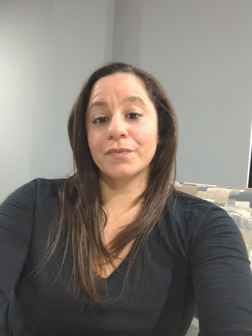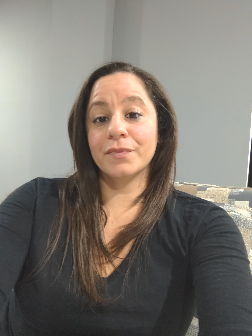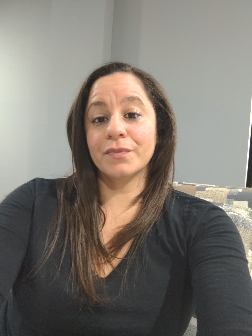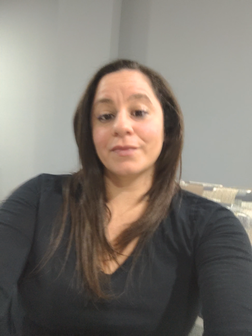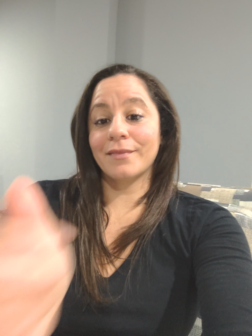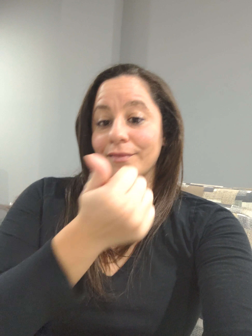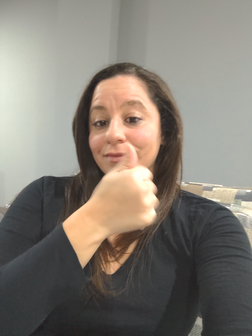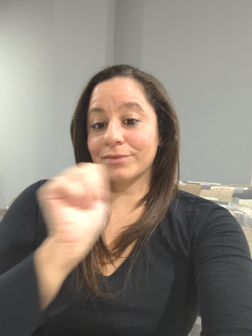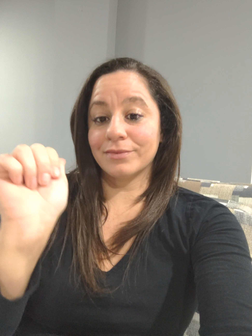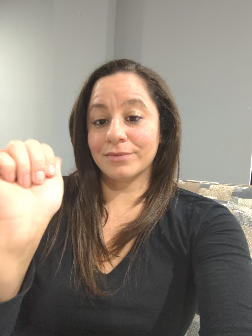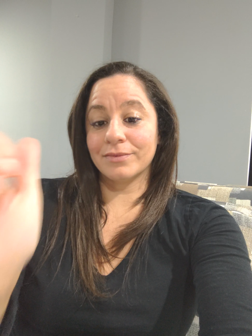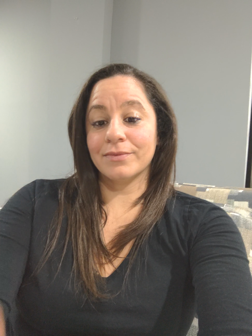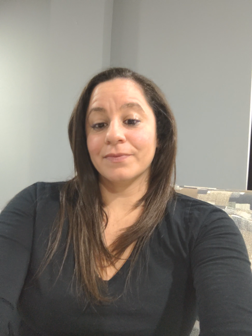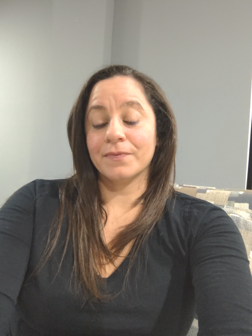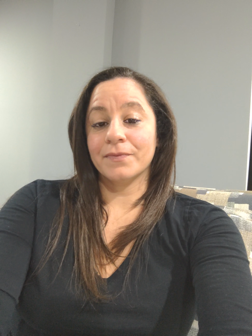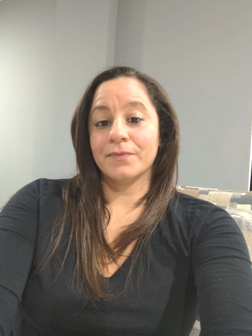any